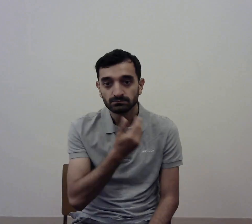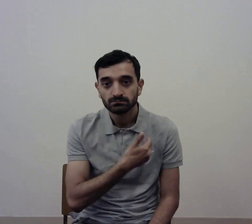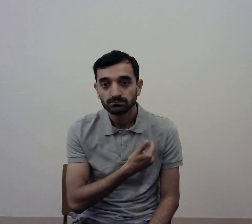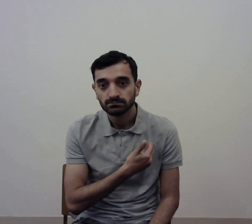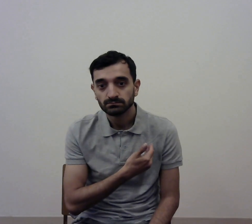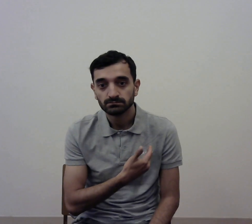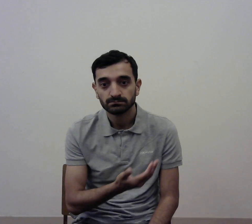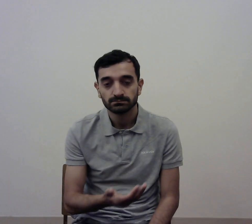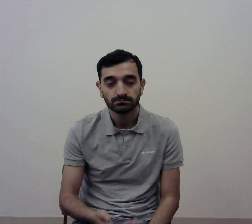istəmək